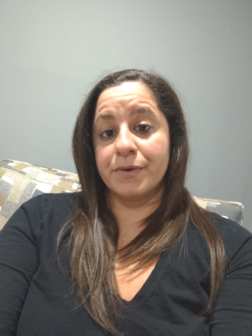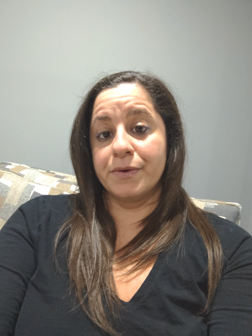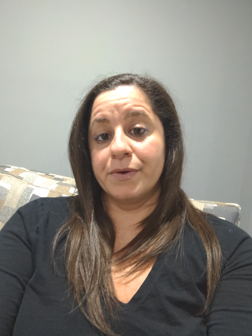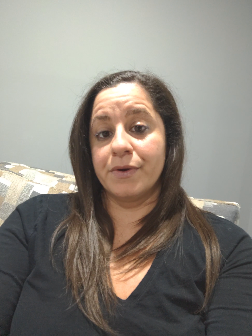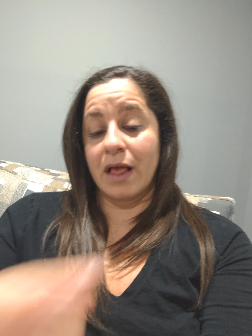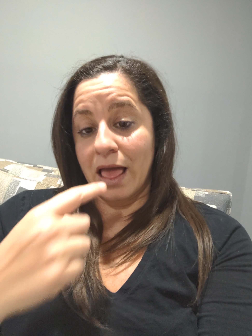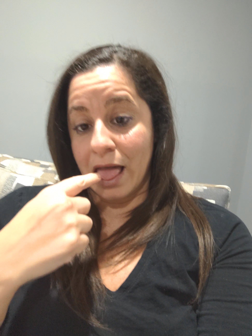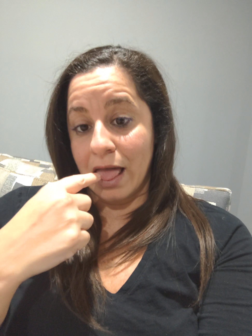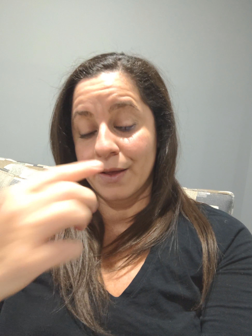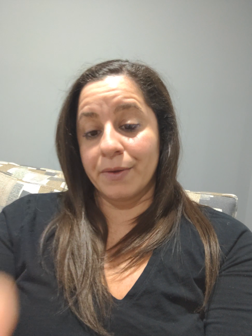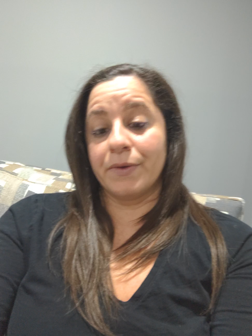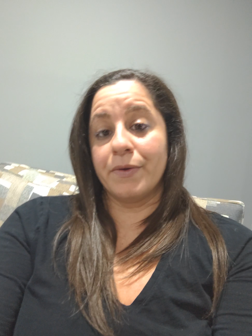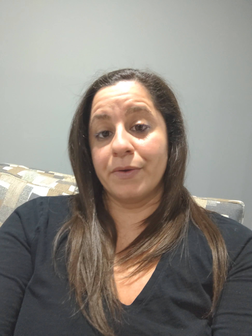tongue